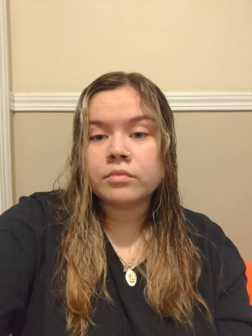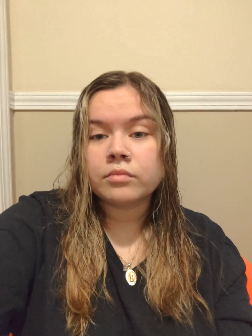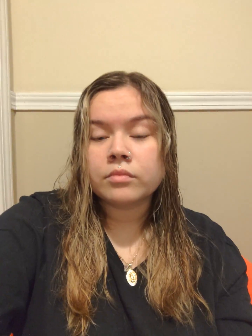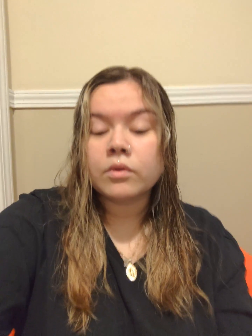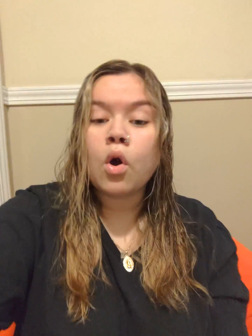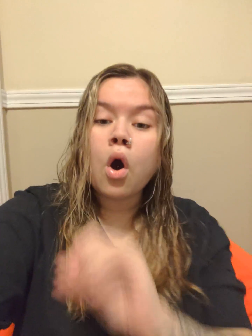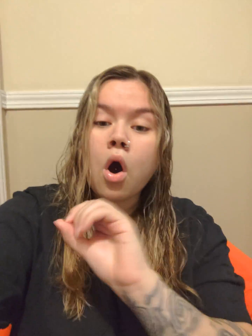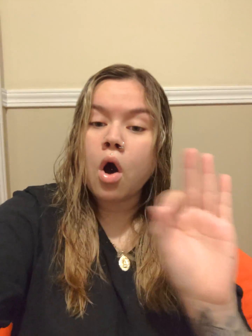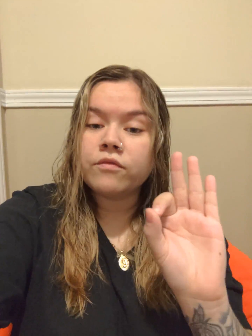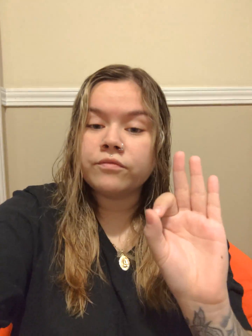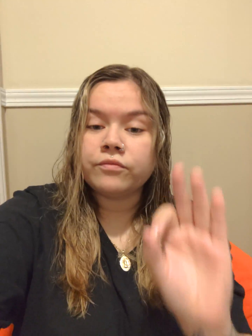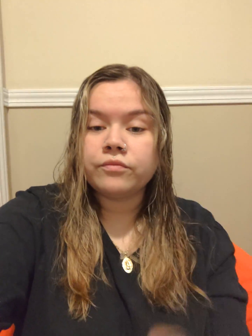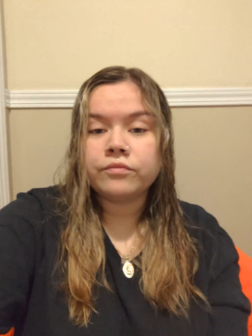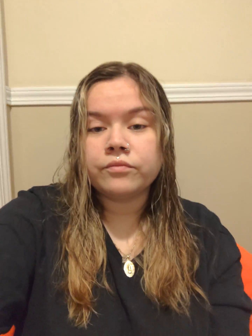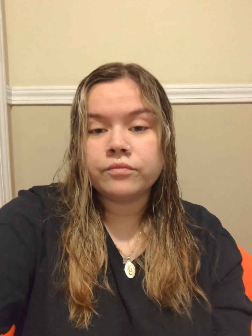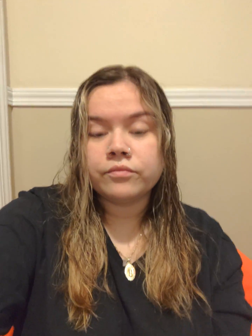off